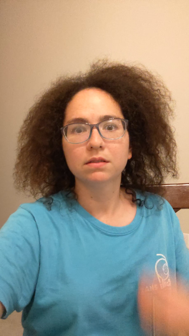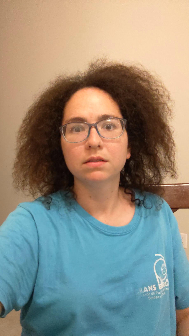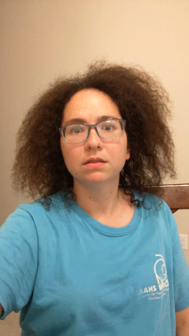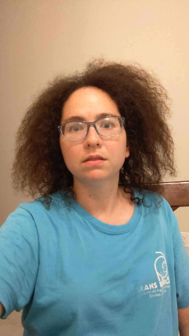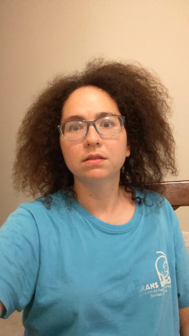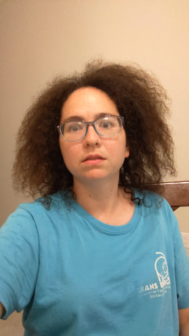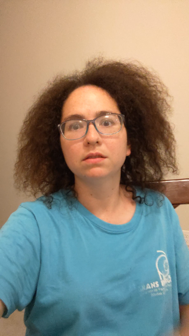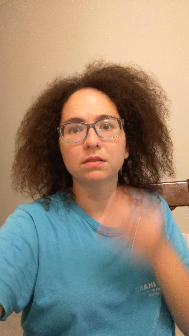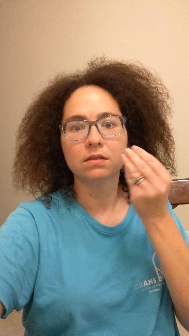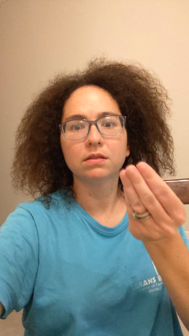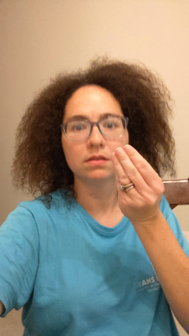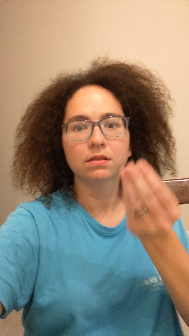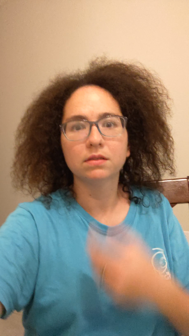feed